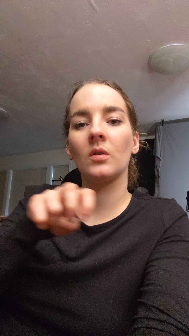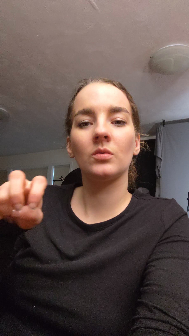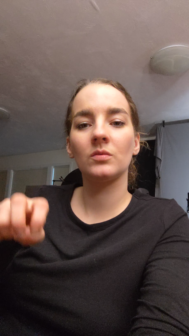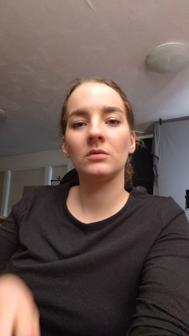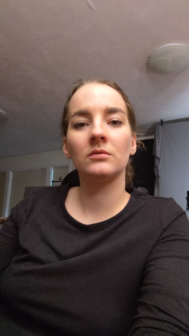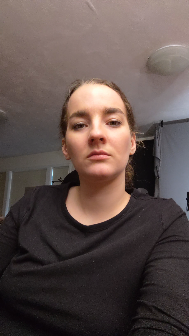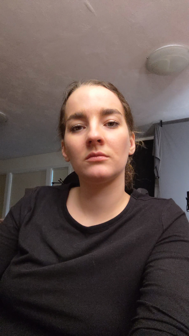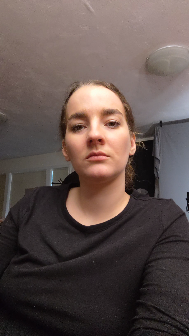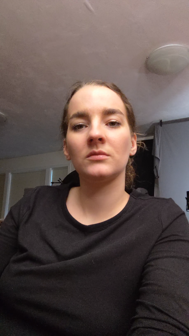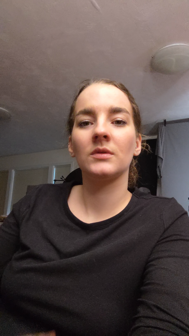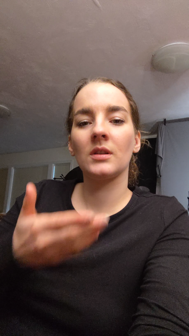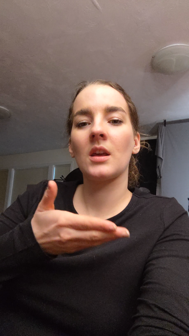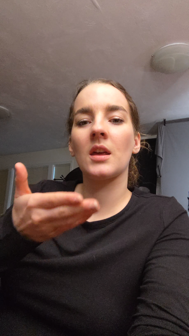carry